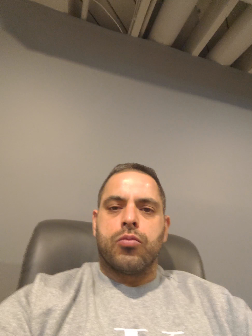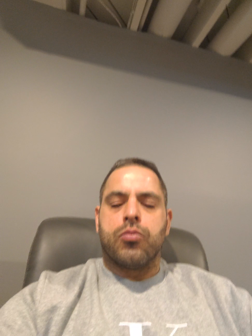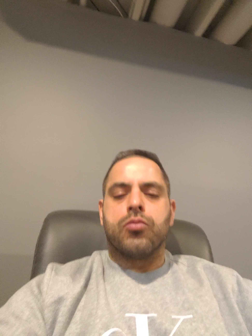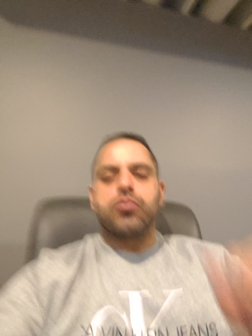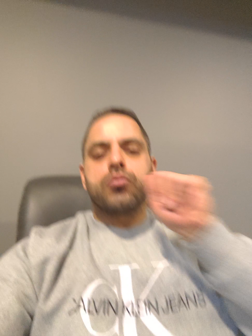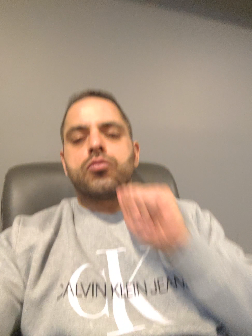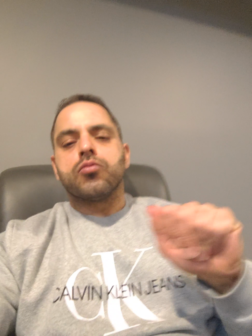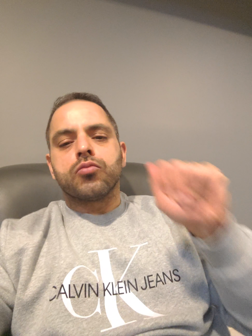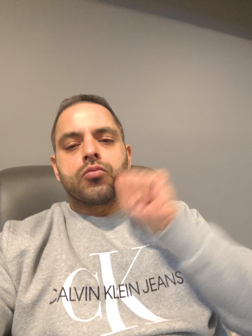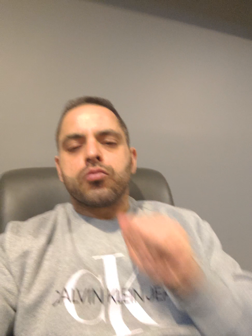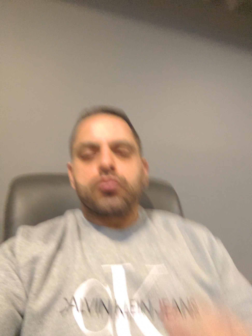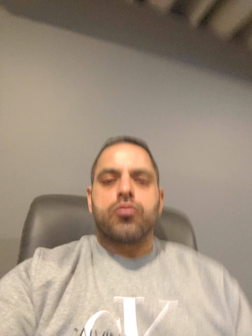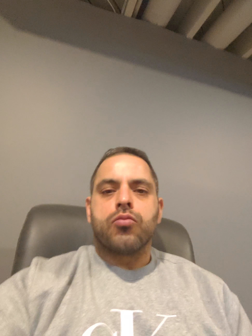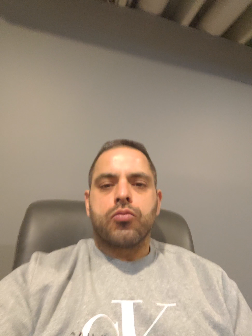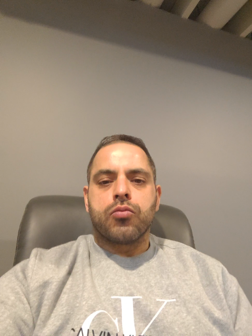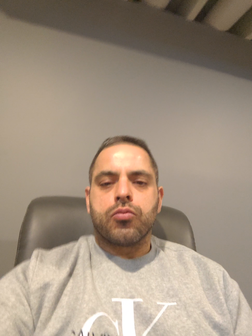aunt